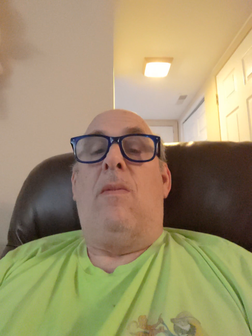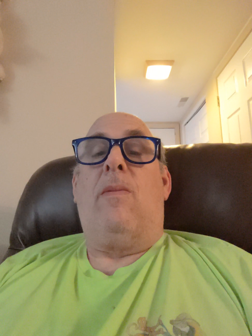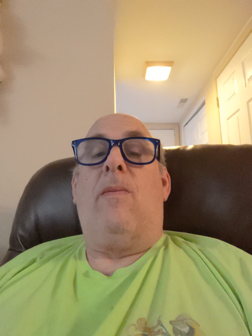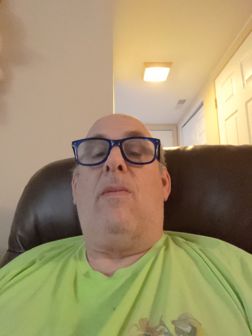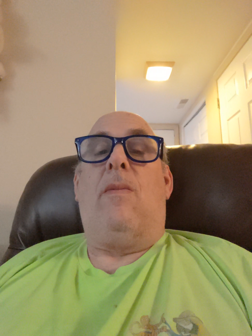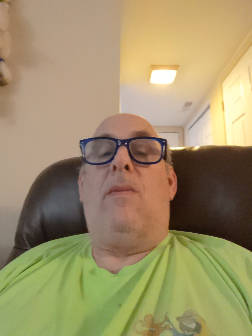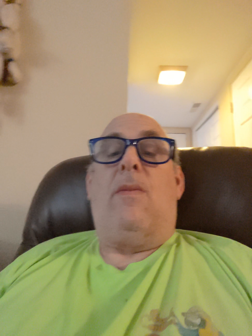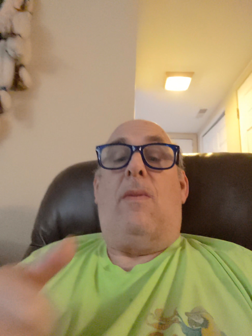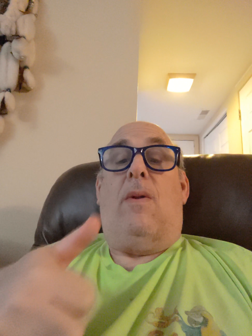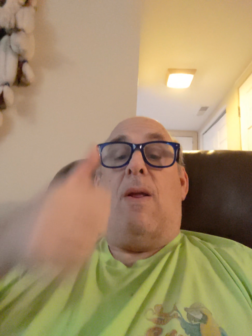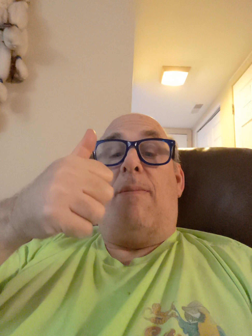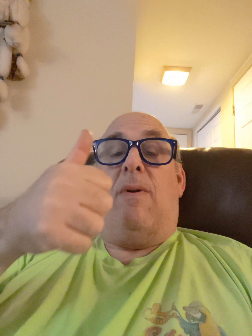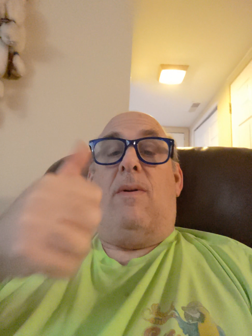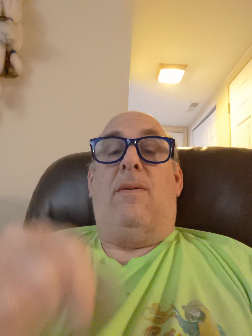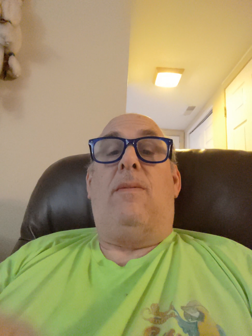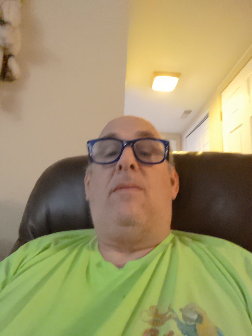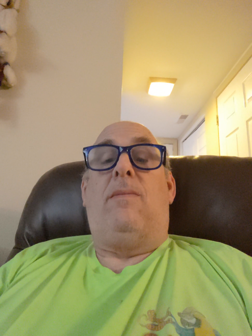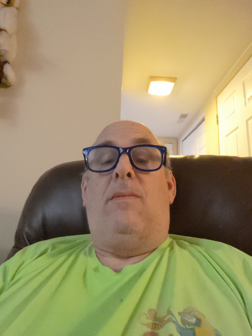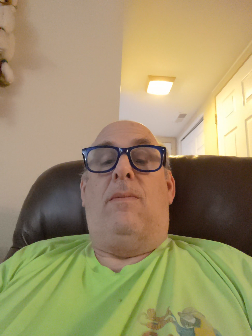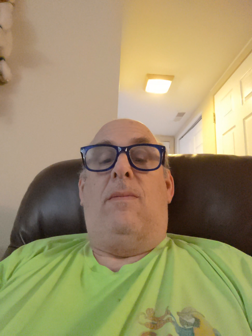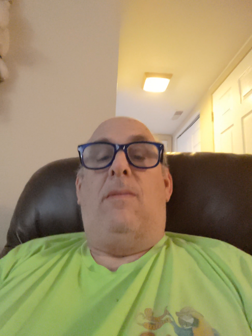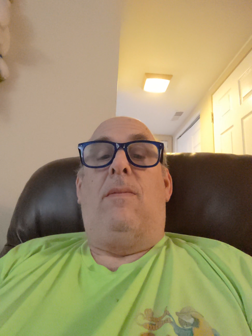up